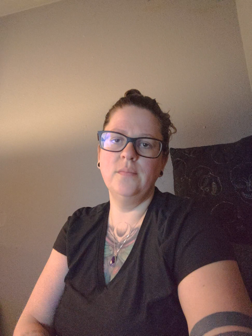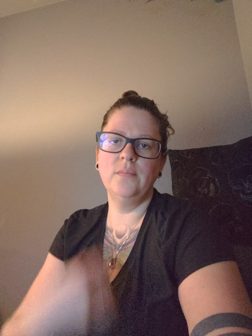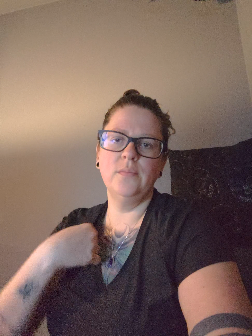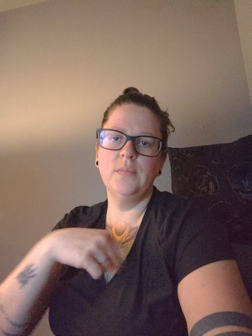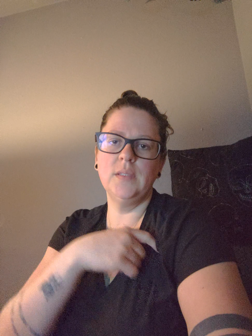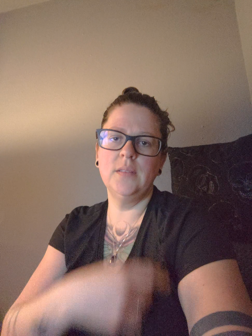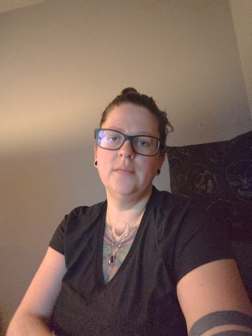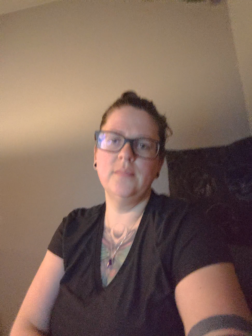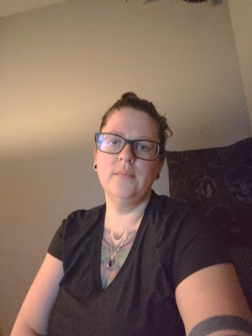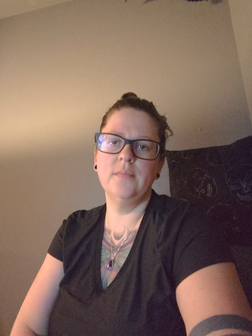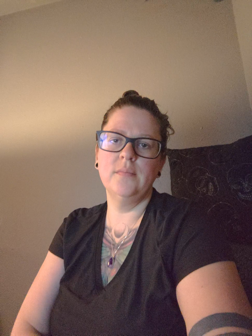we